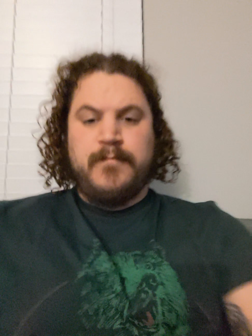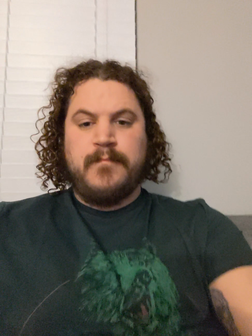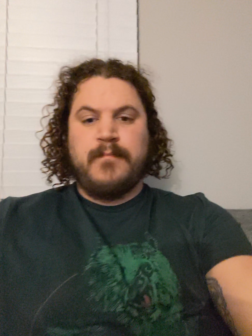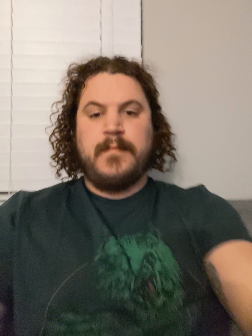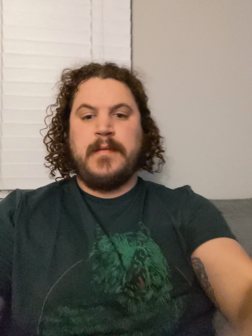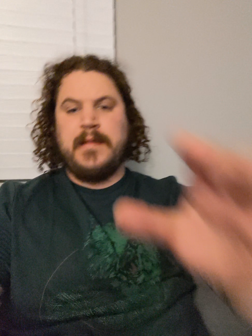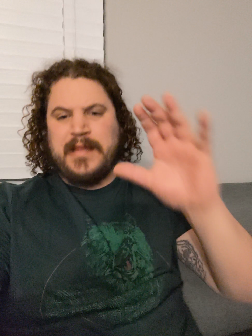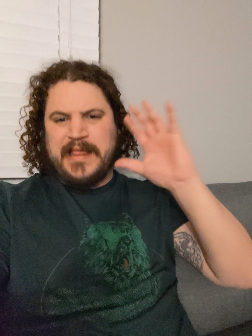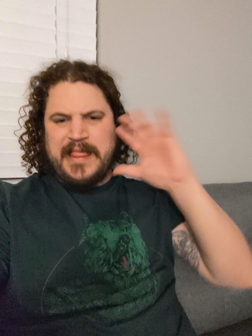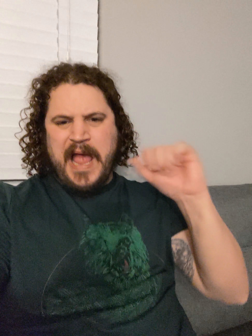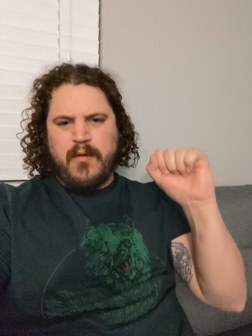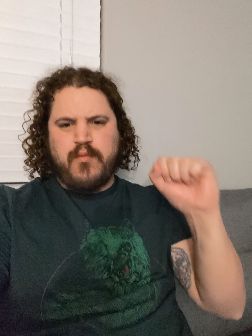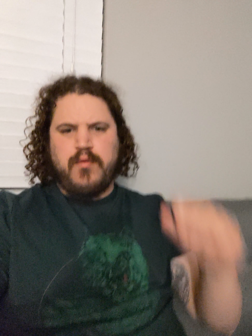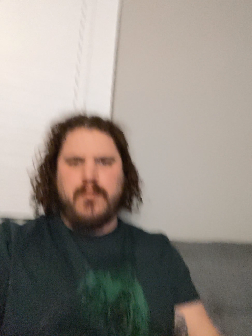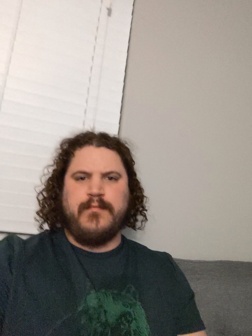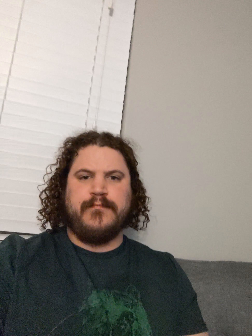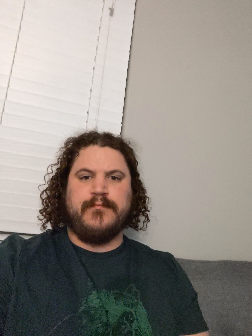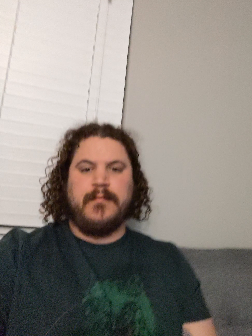loud